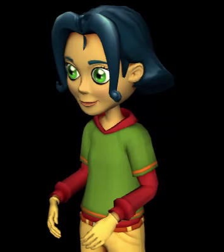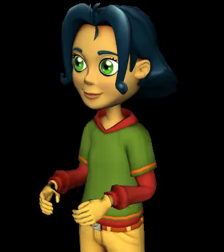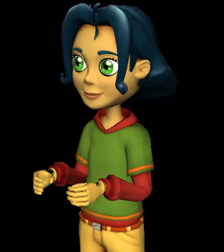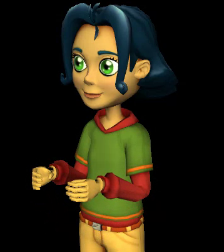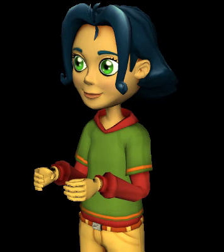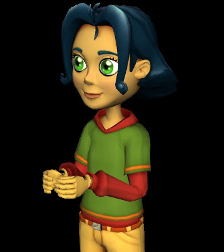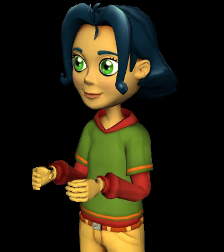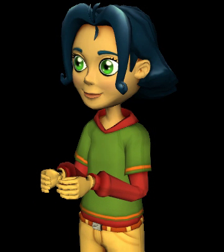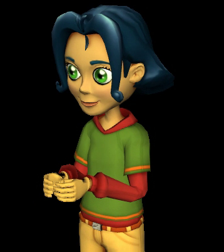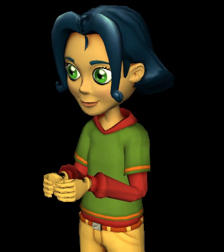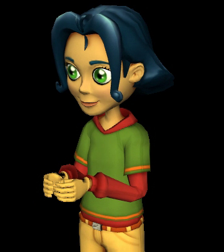مجموعة